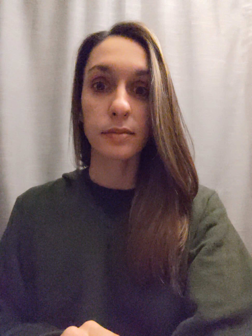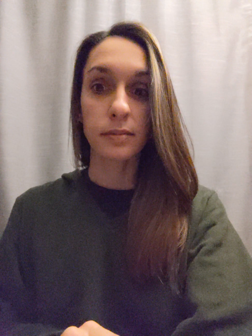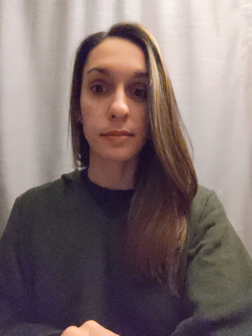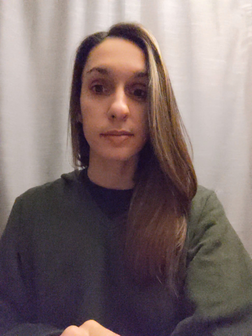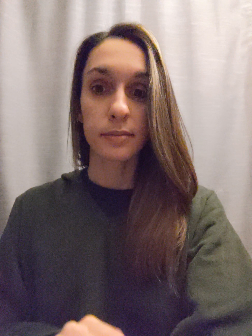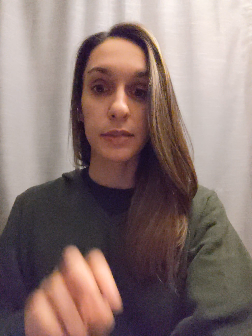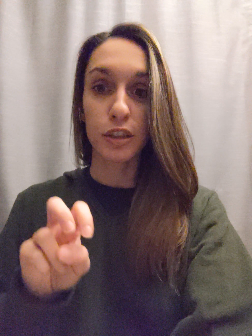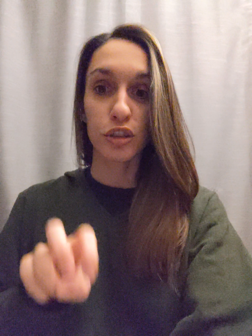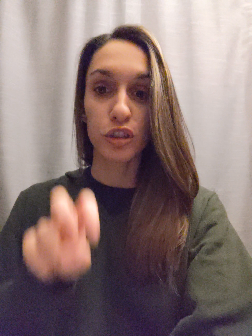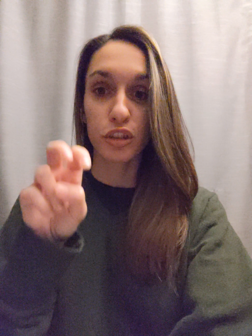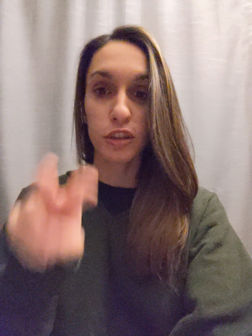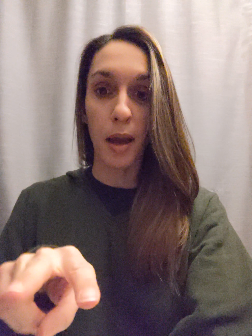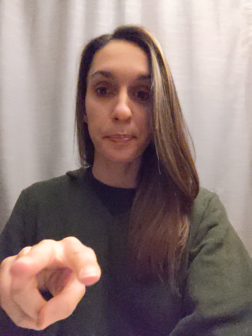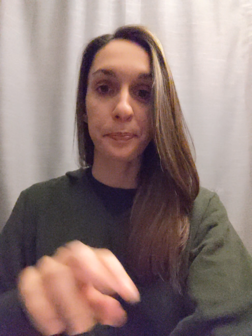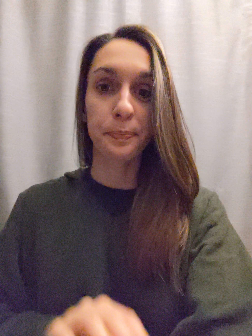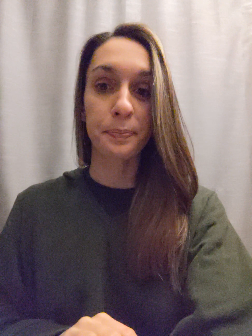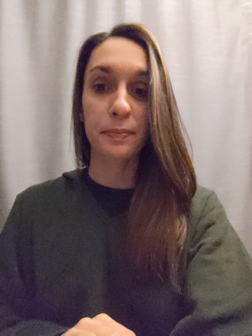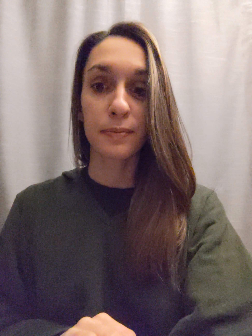jump